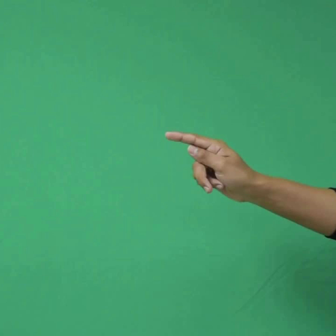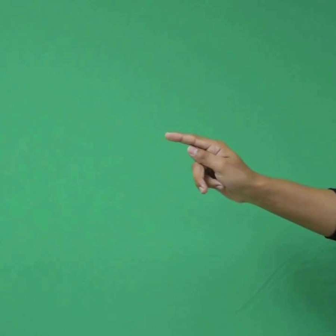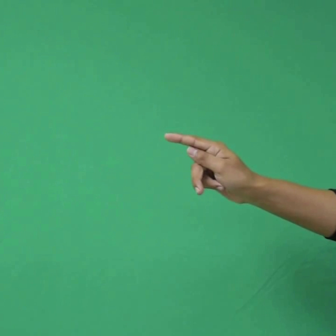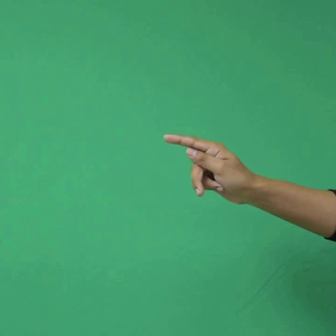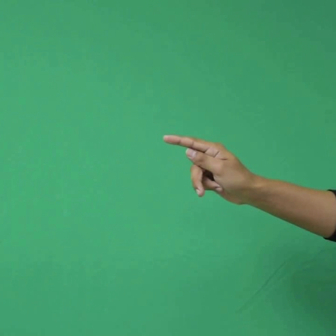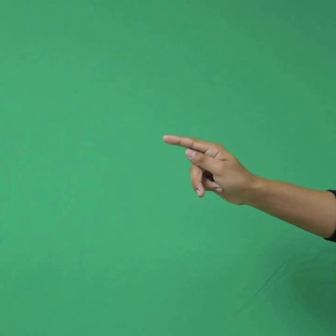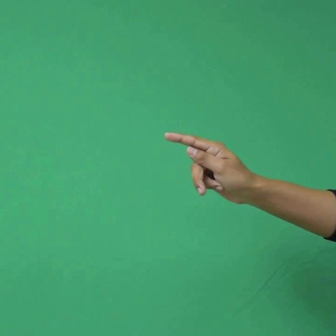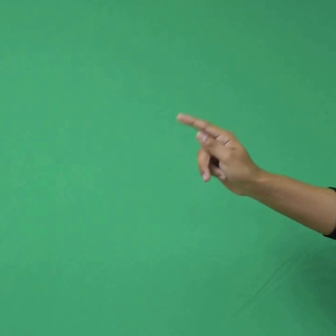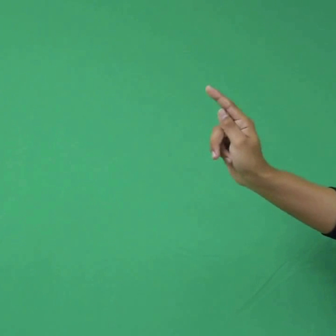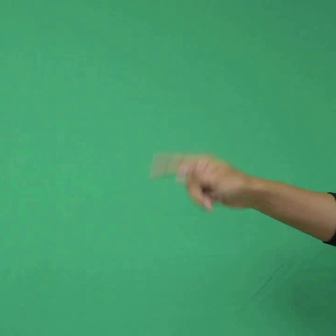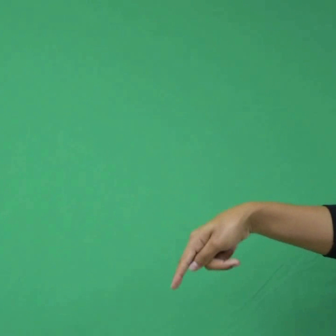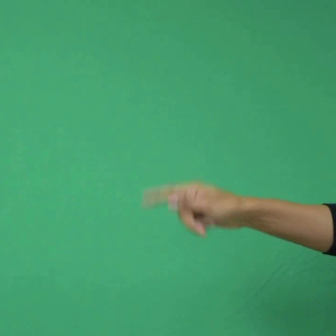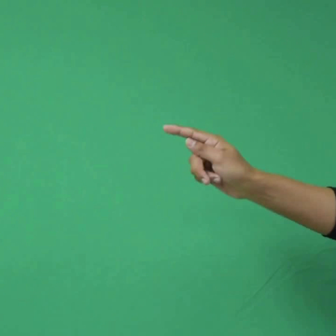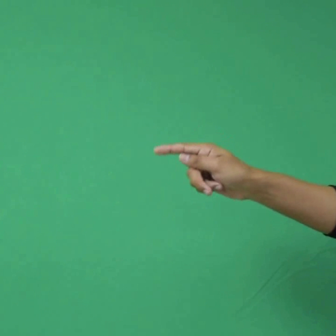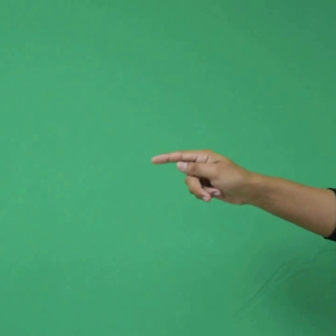K